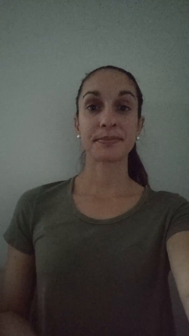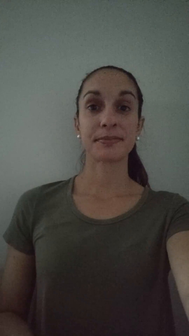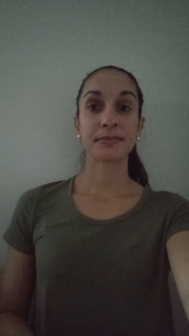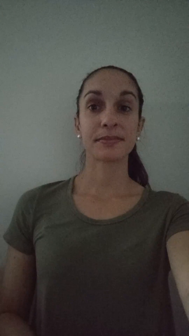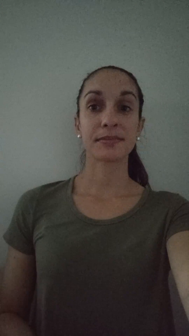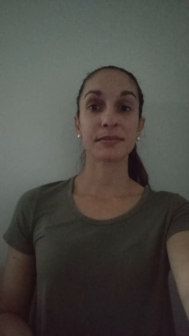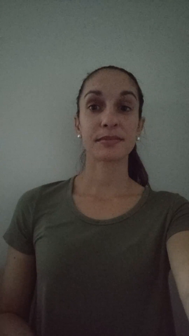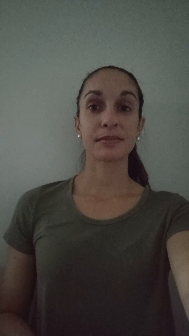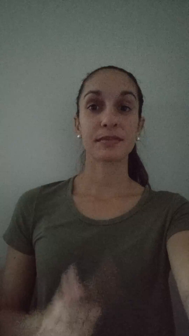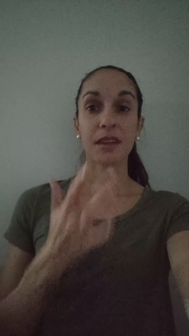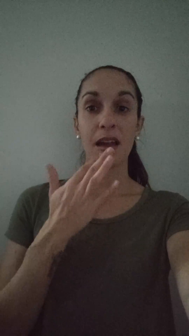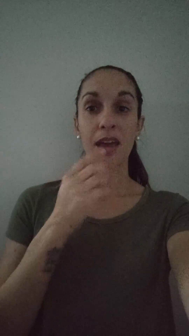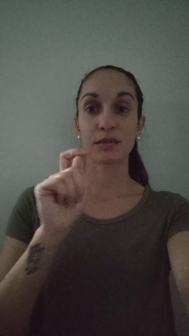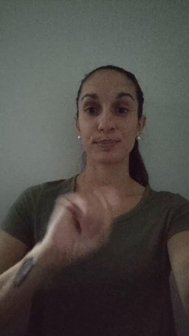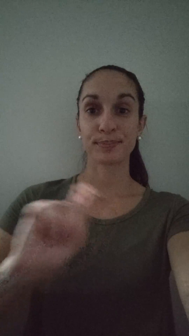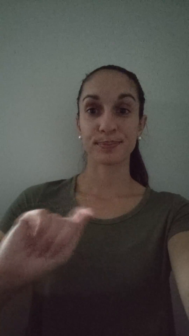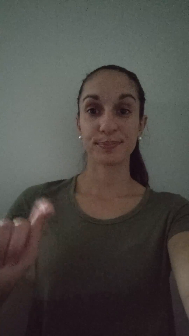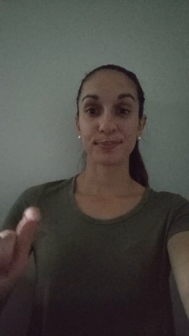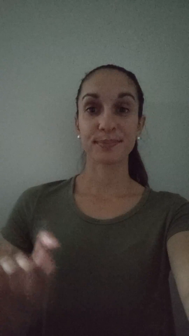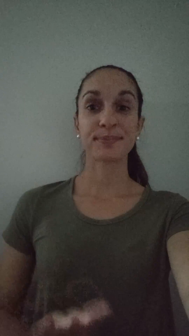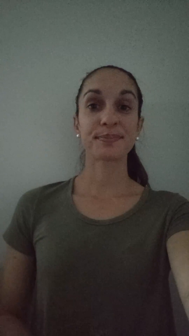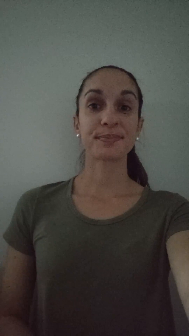crayon